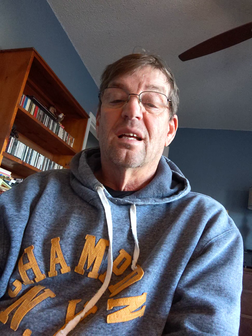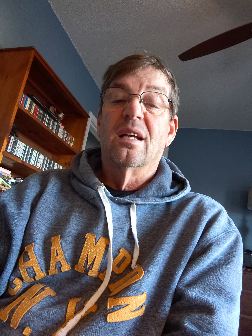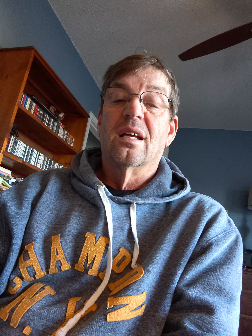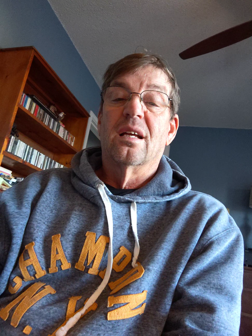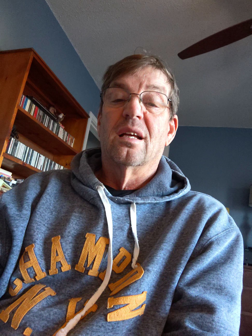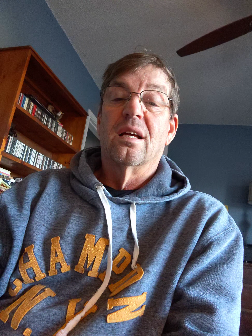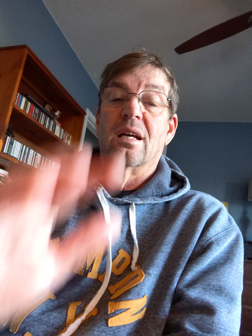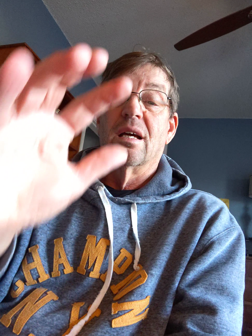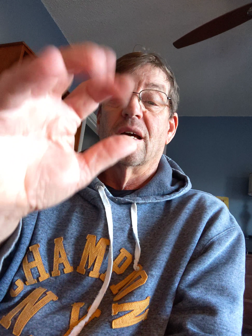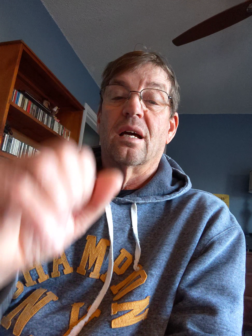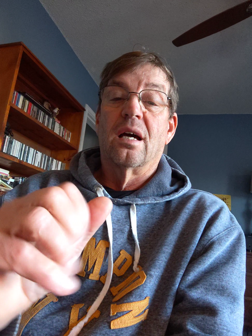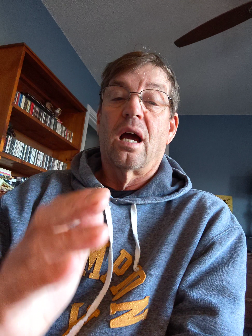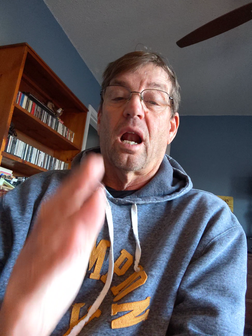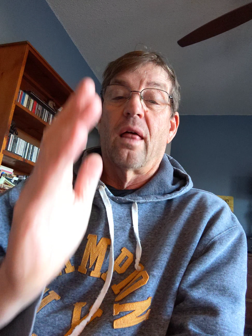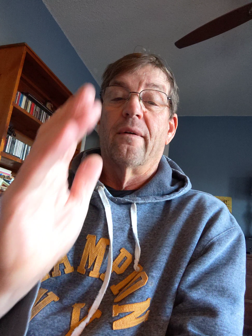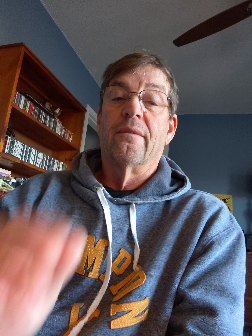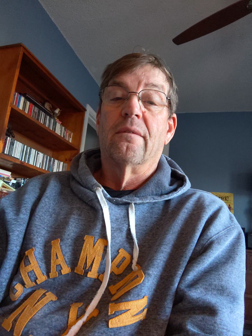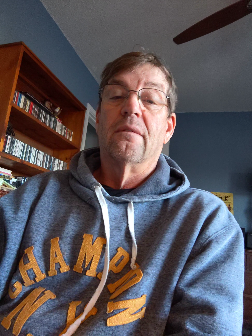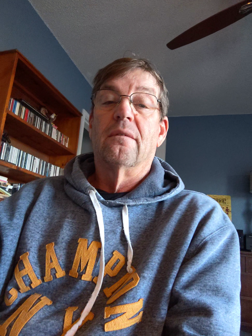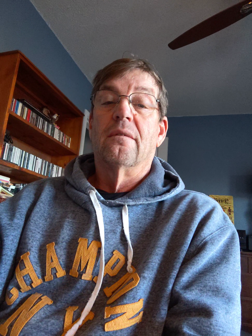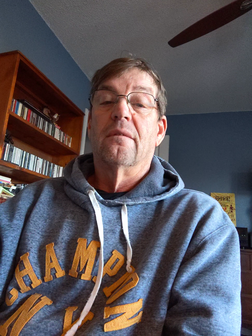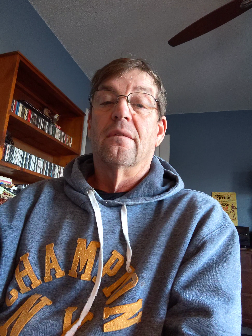mitten